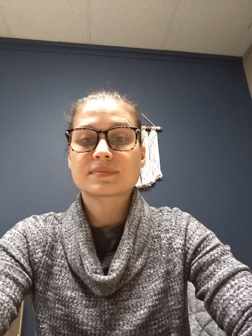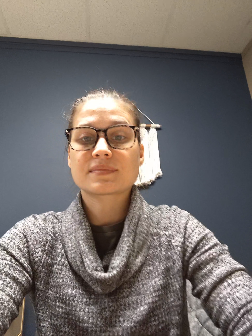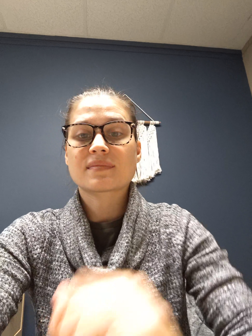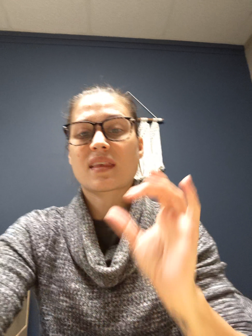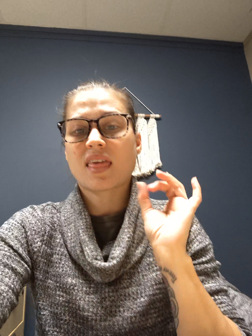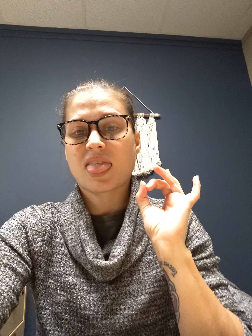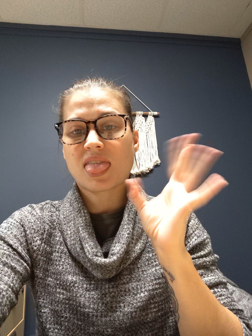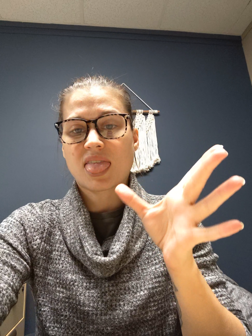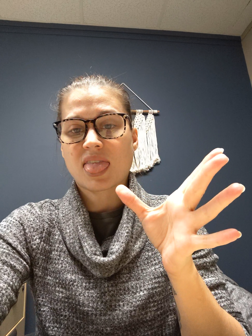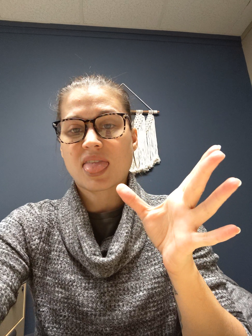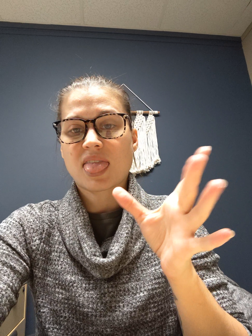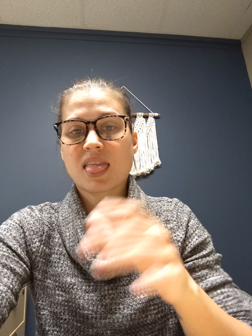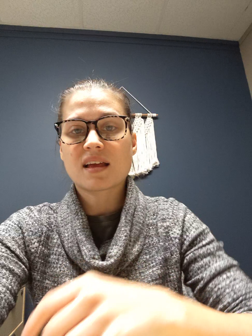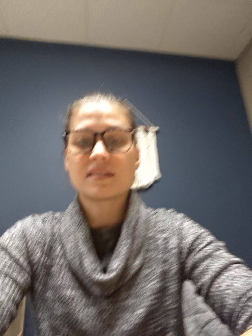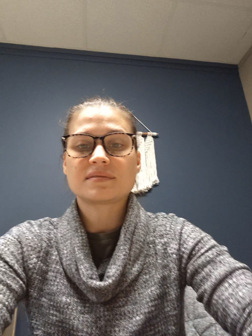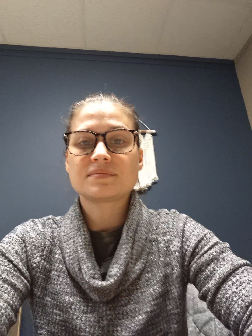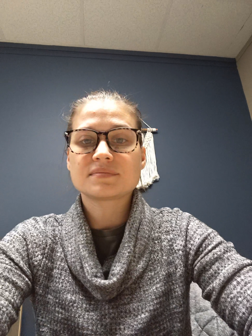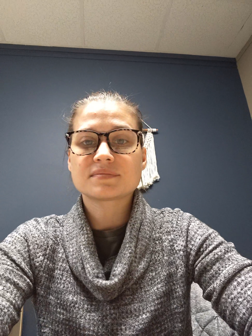yucky